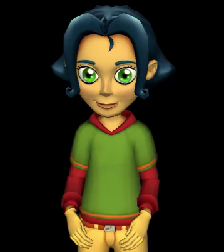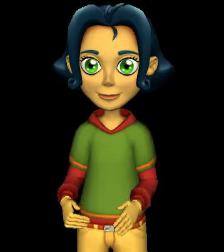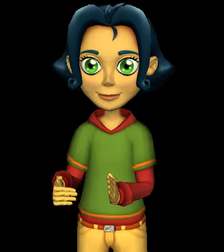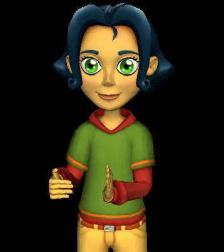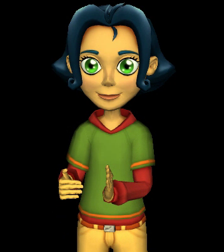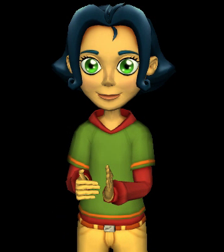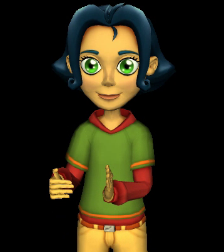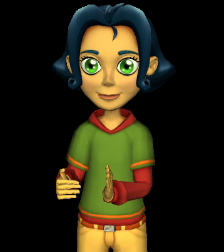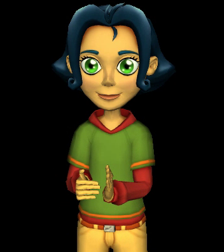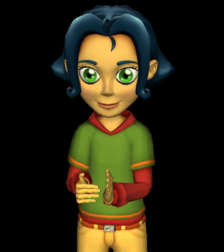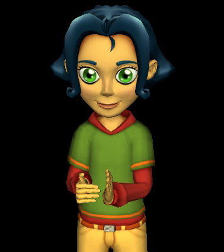مرة أخرى